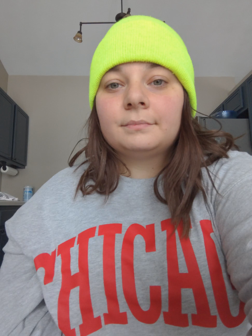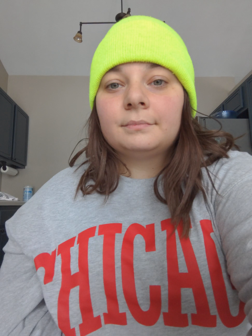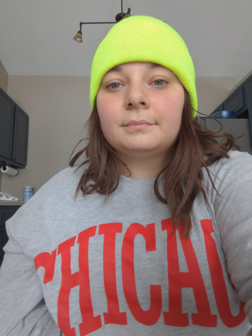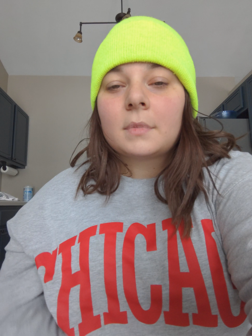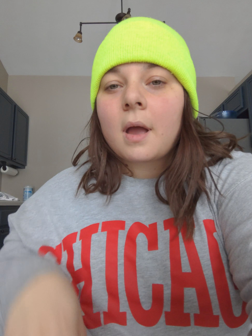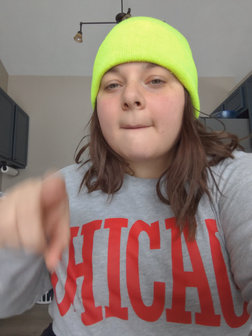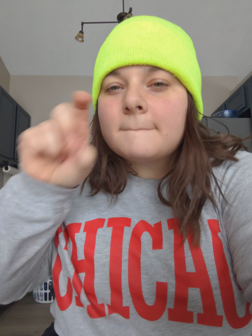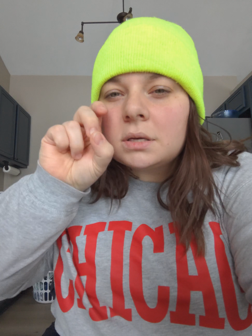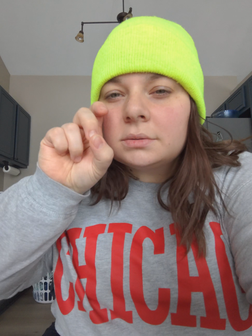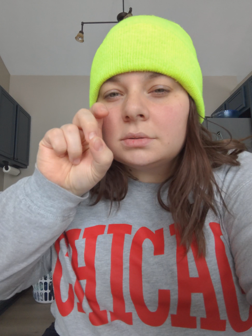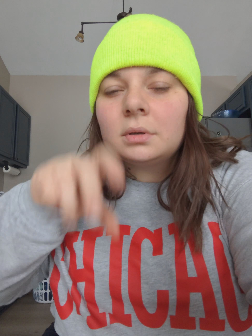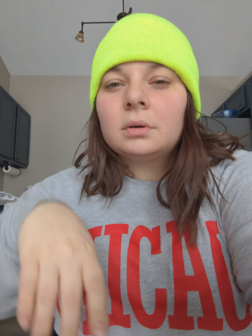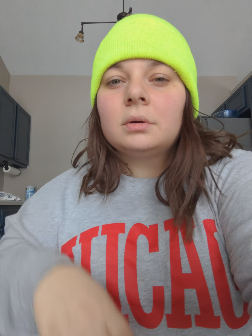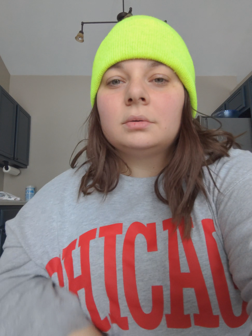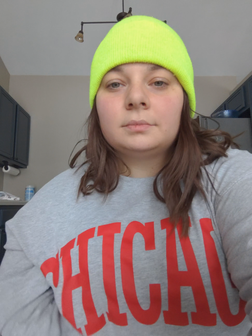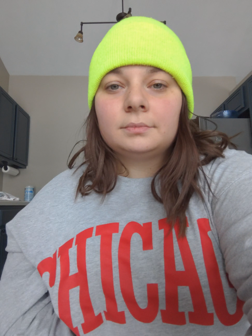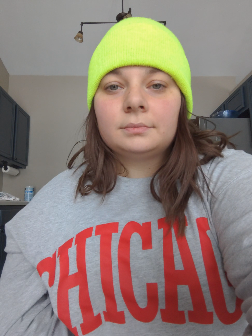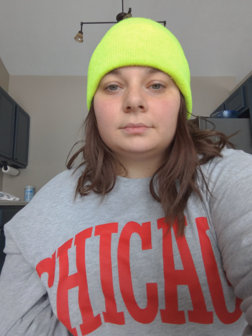puzzle